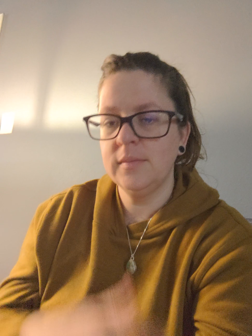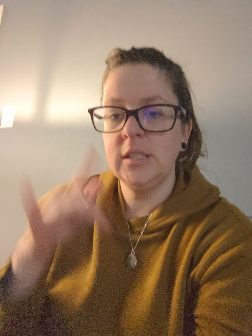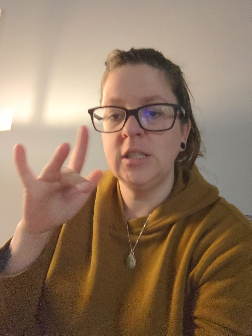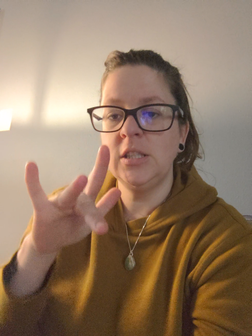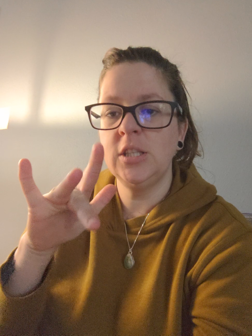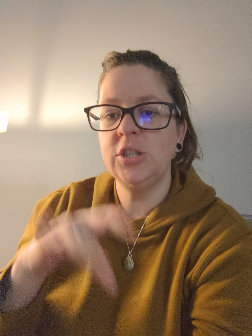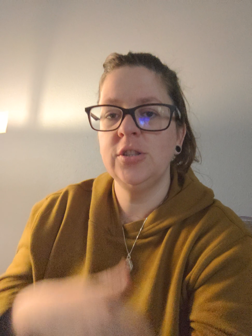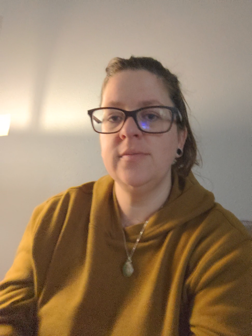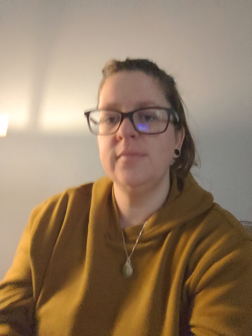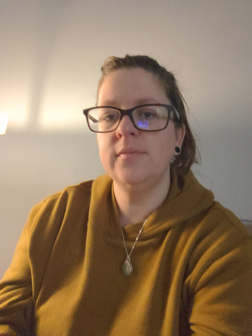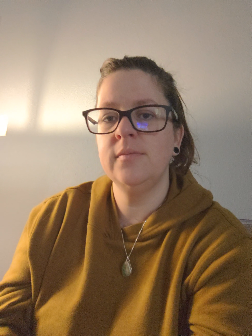touch